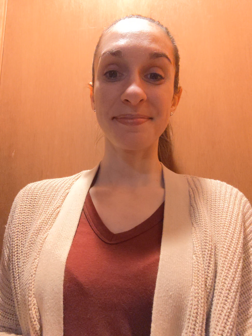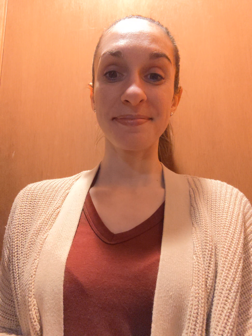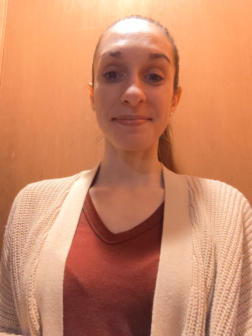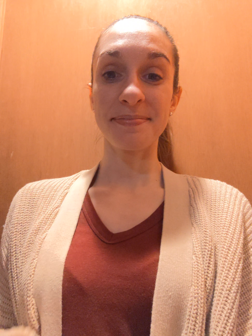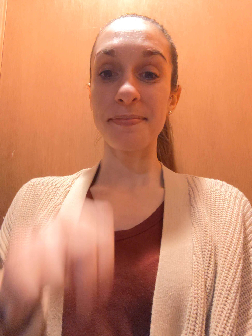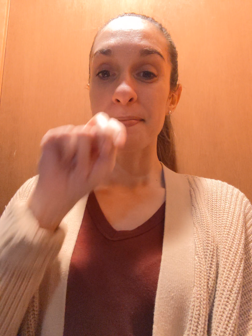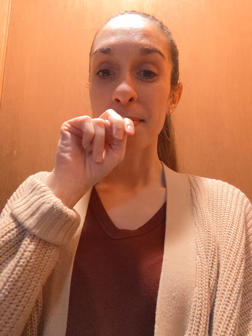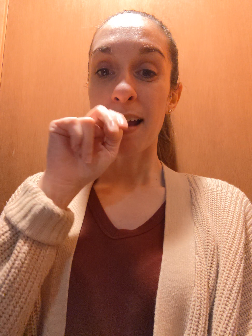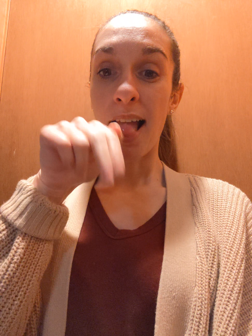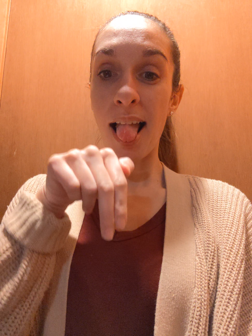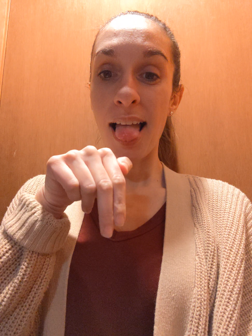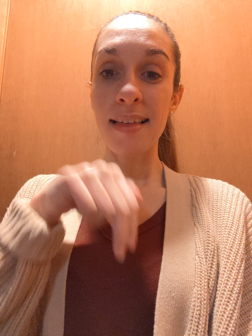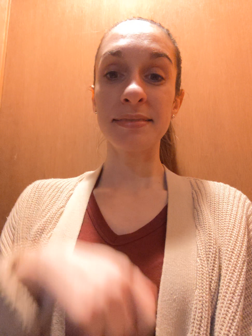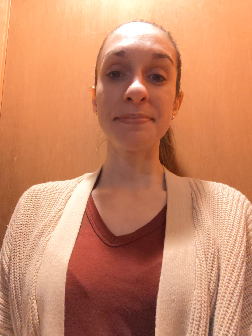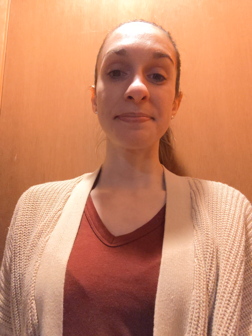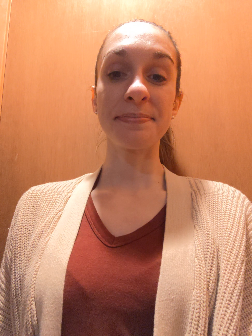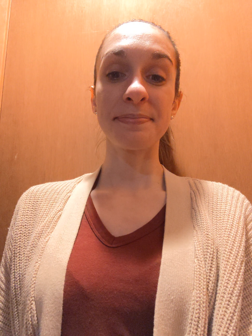tongue